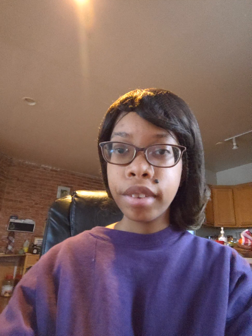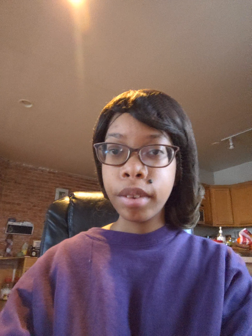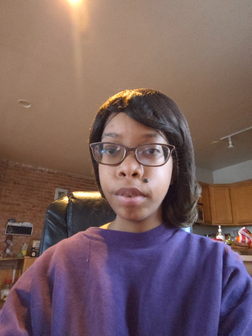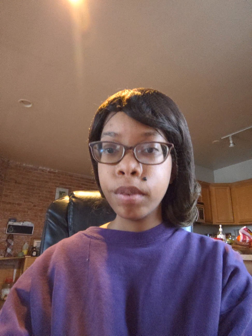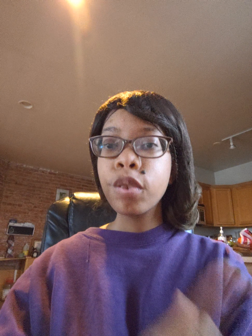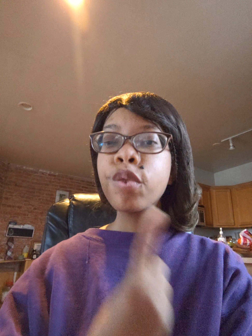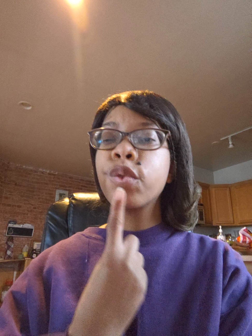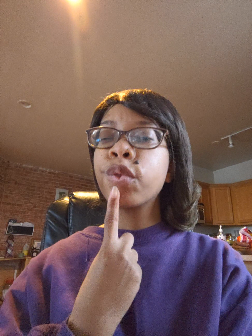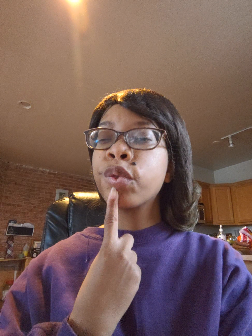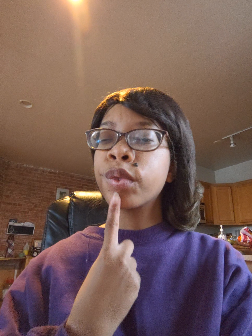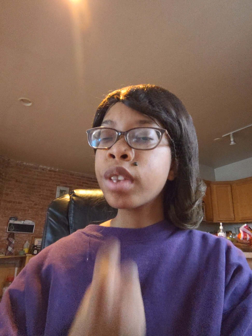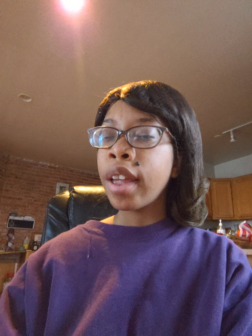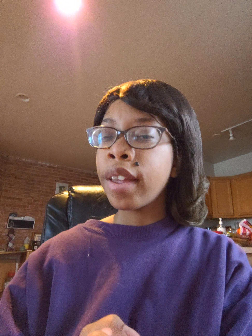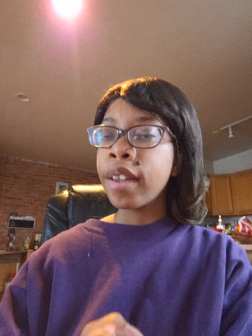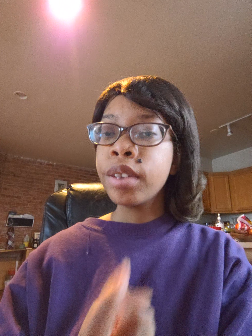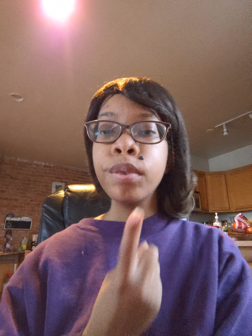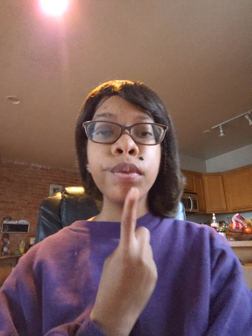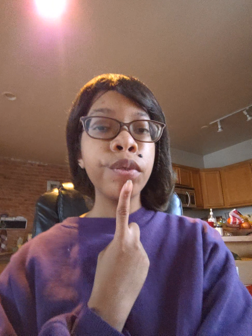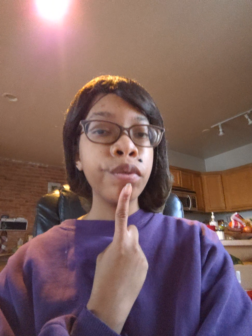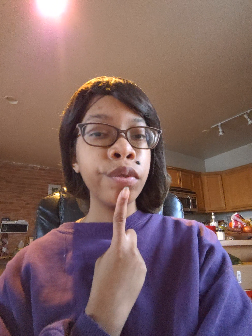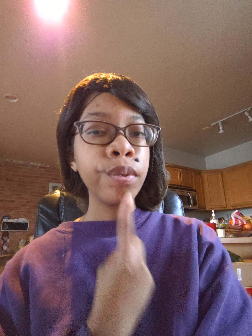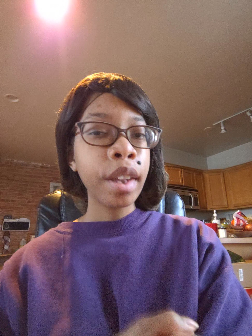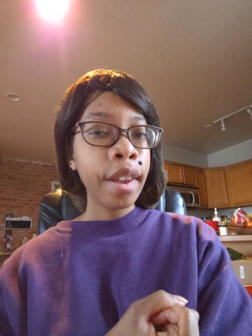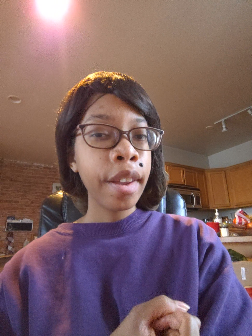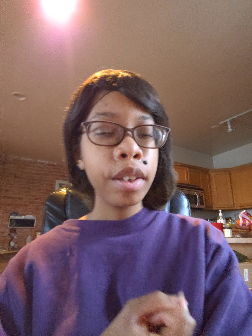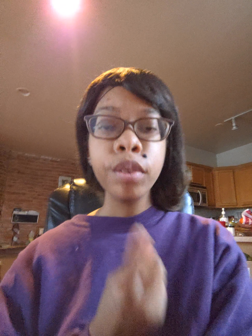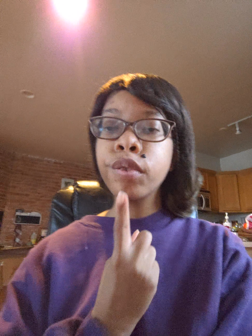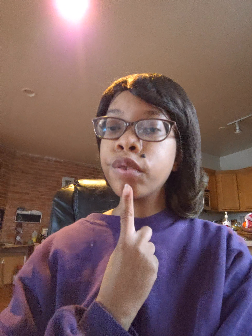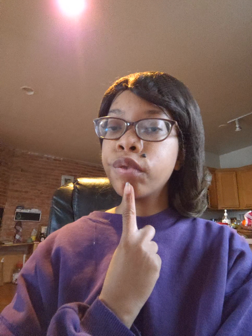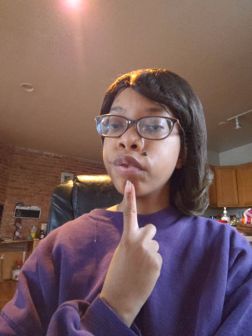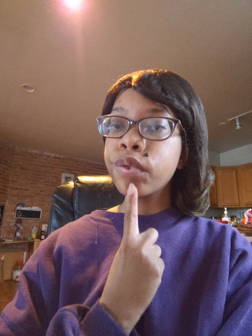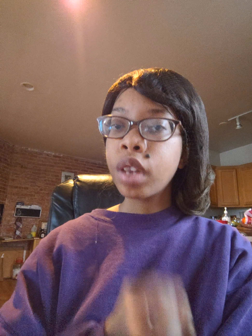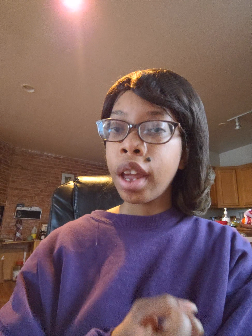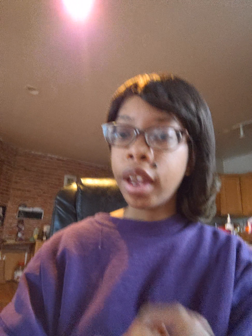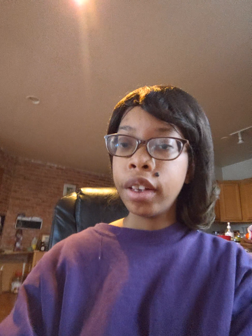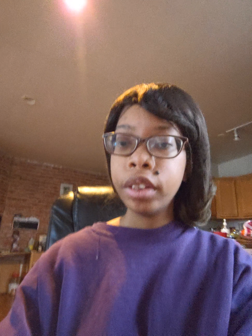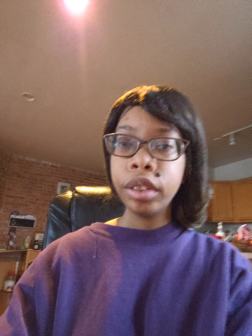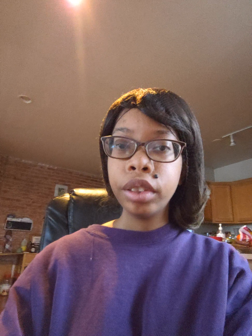red